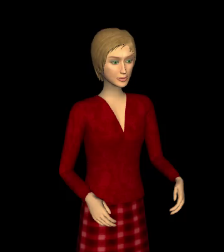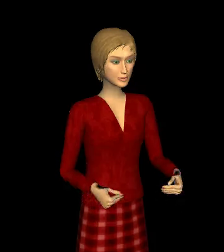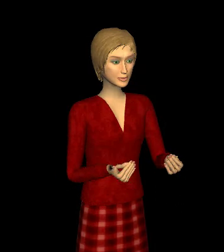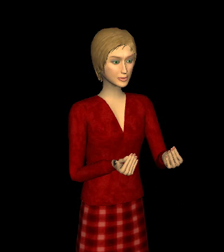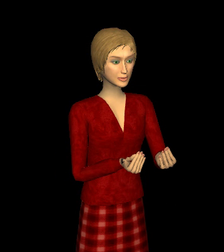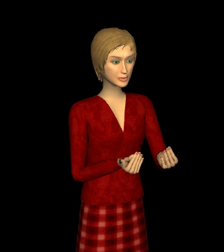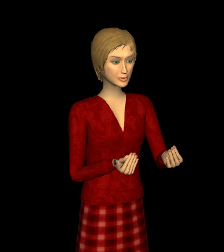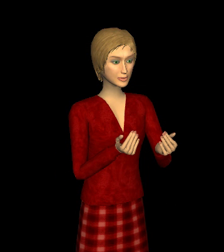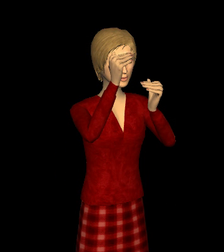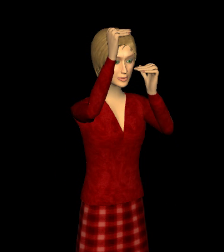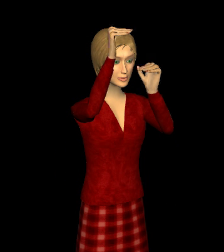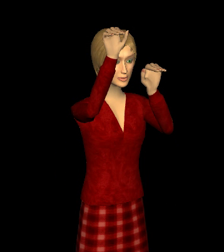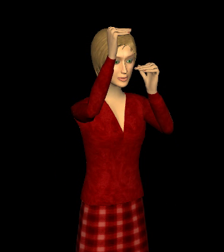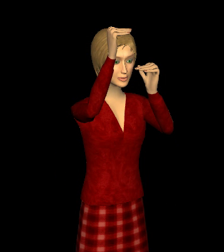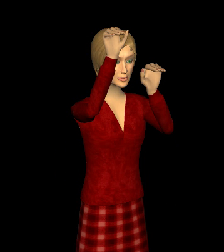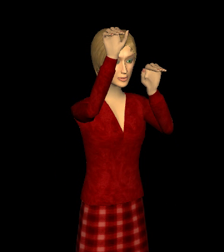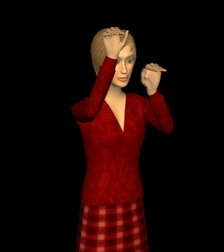أجنبي